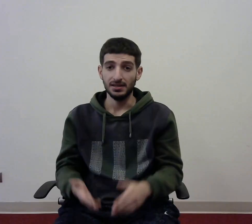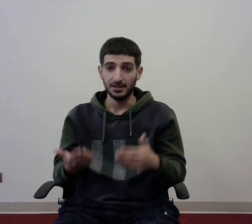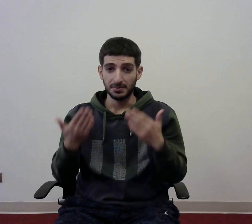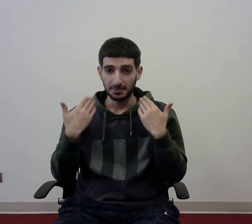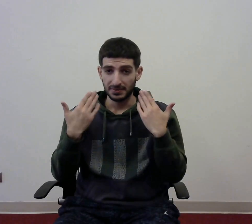bağ